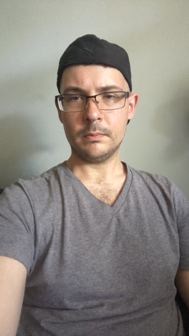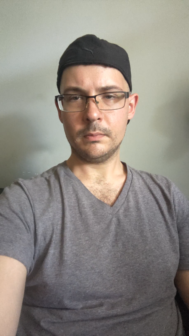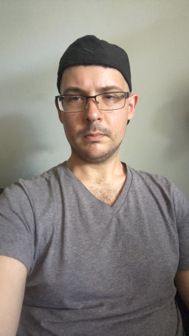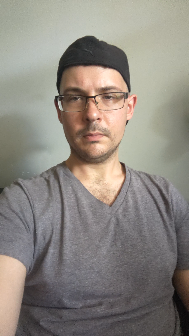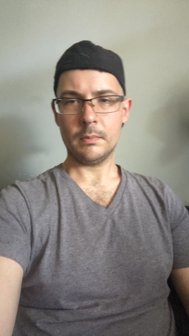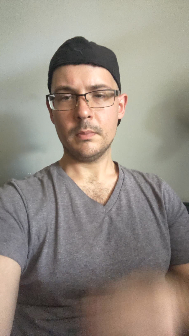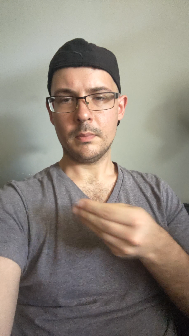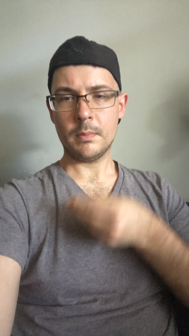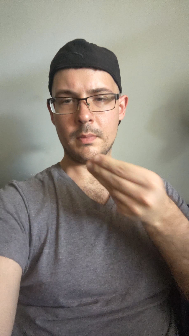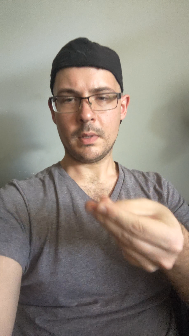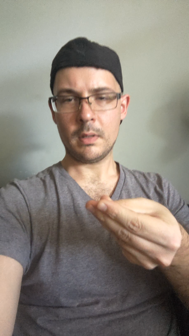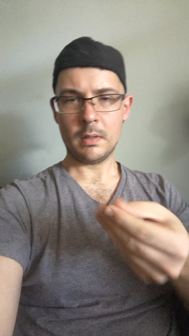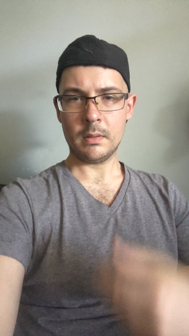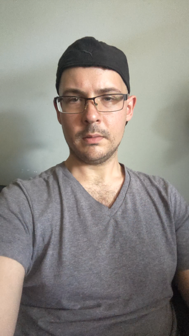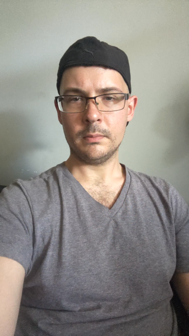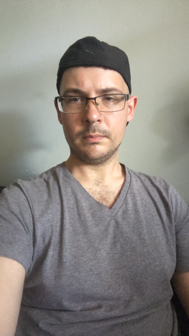buy